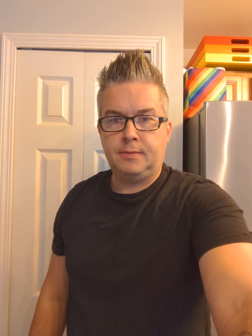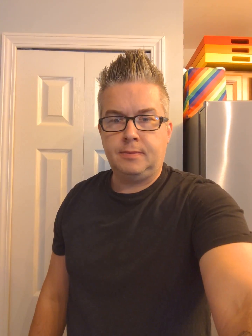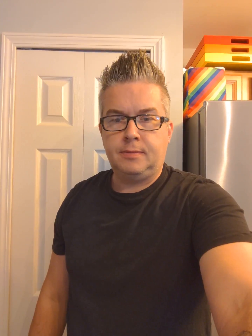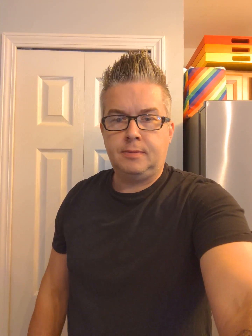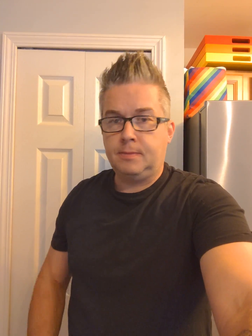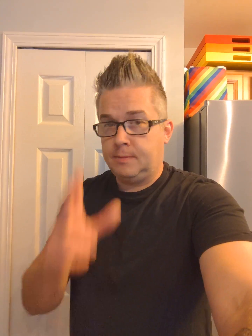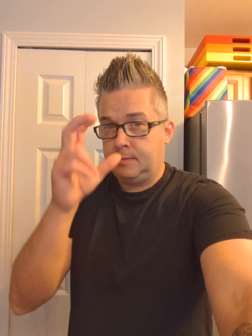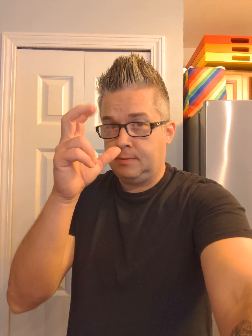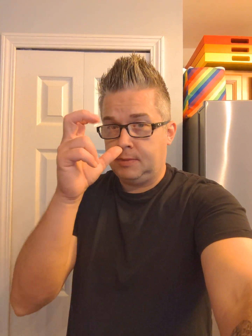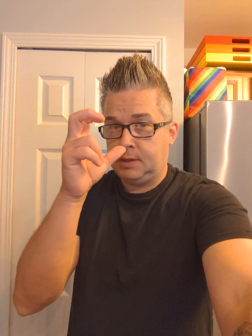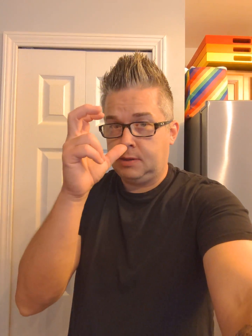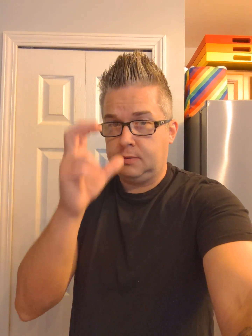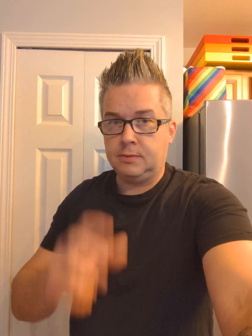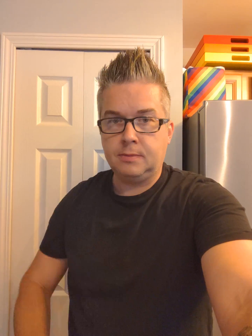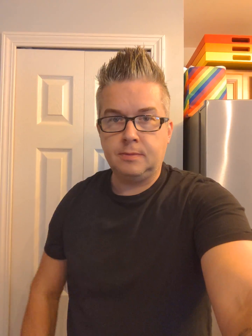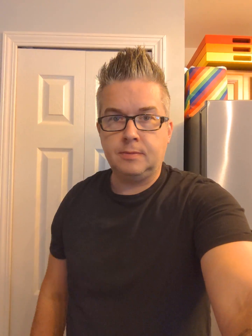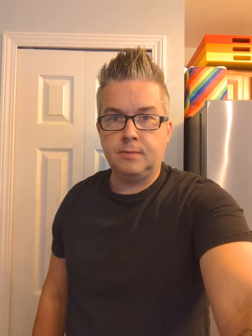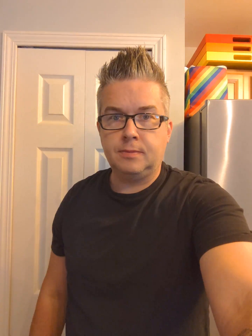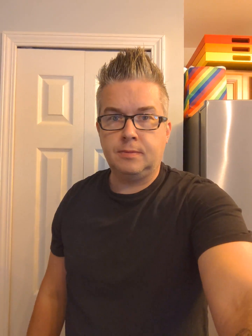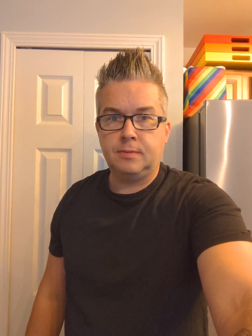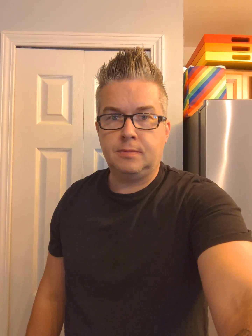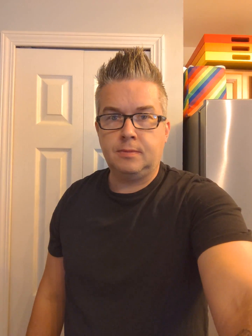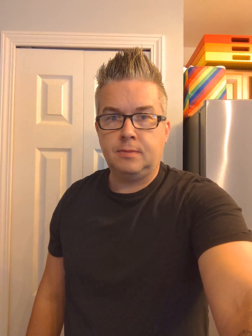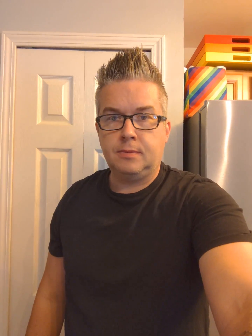ant